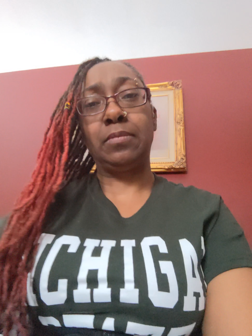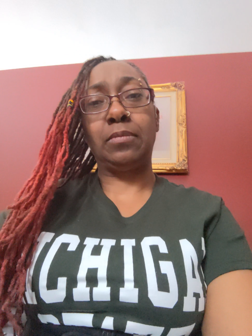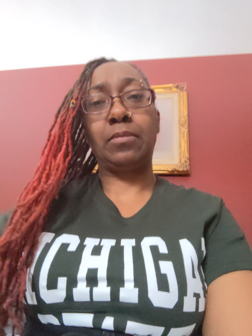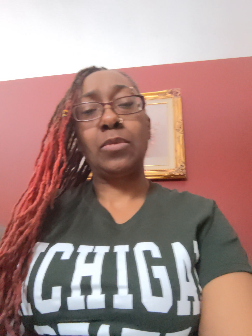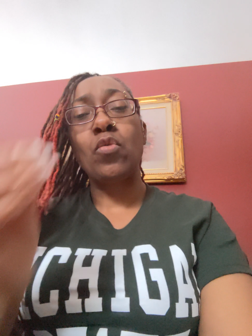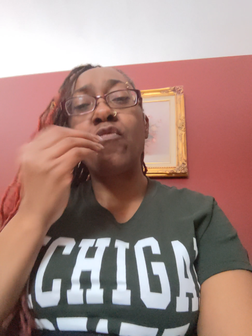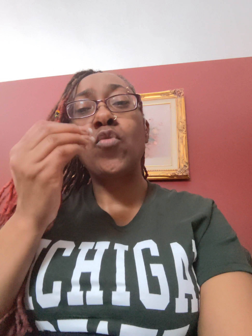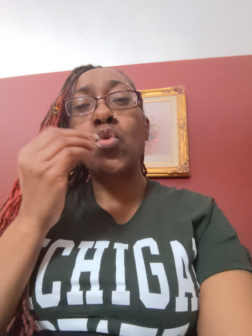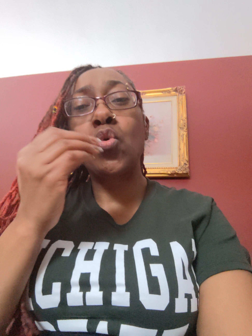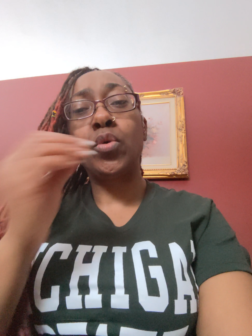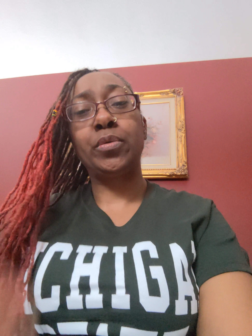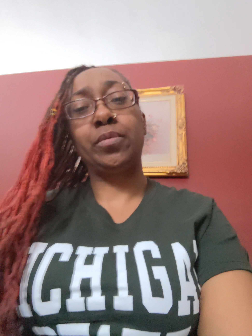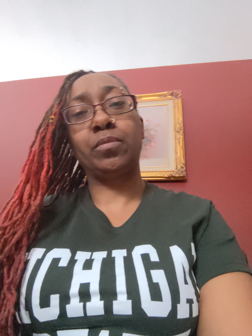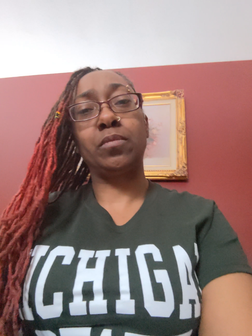food